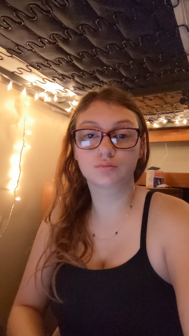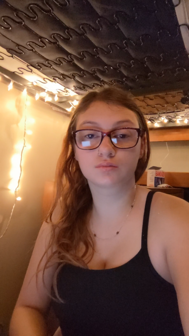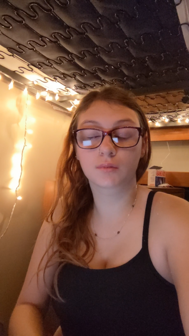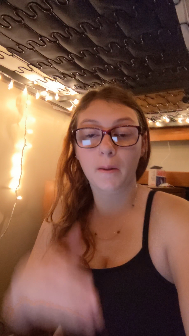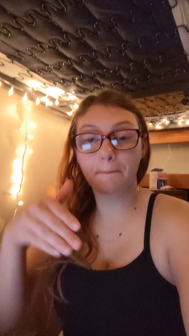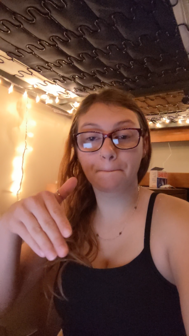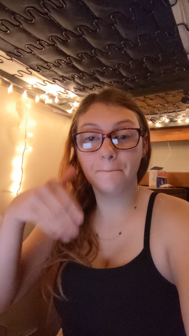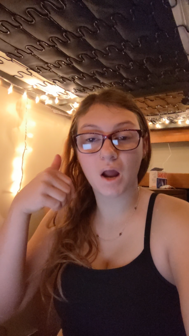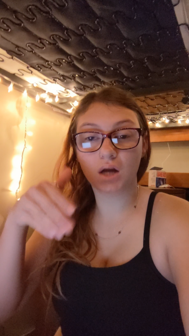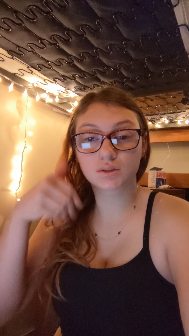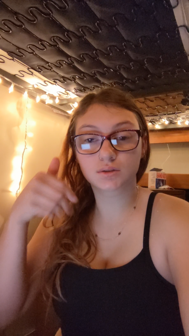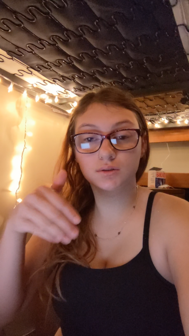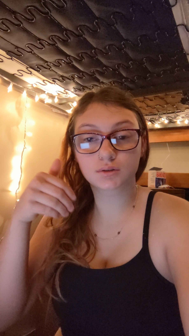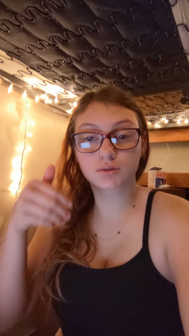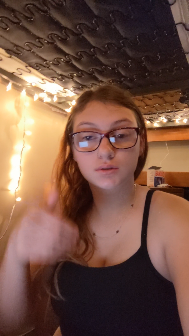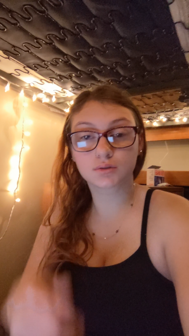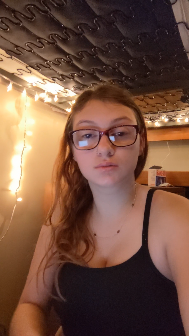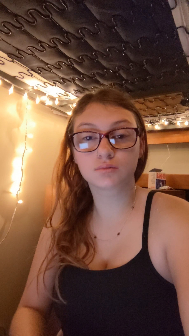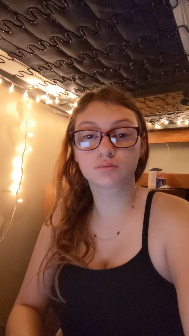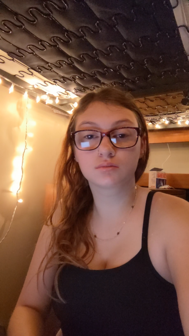pants